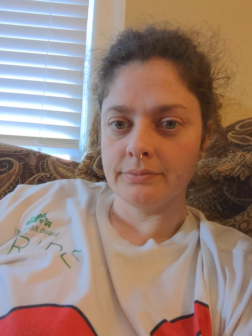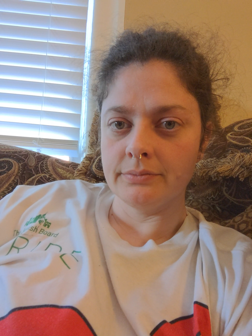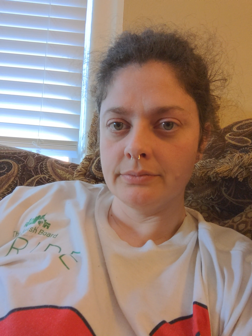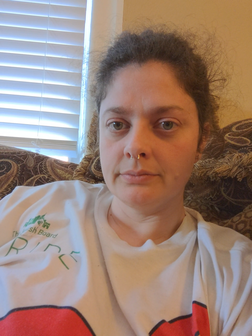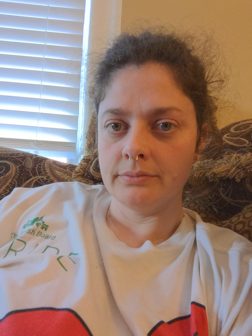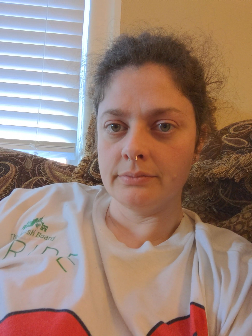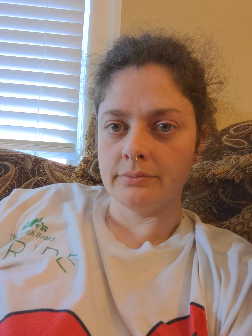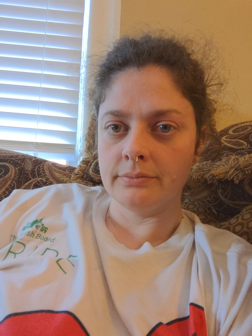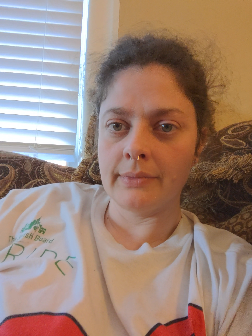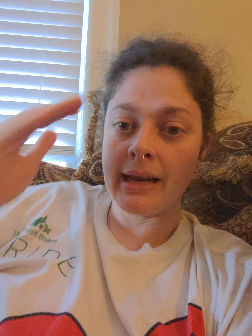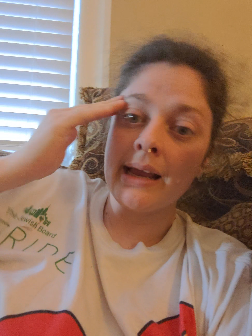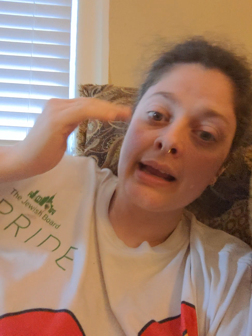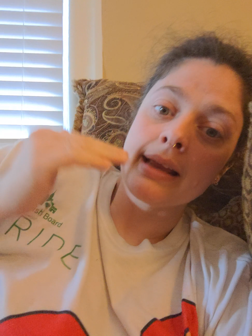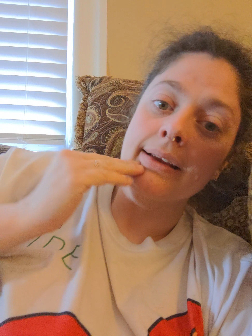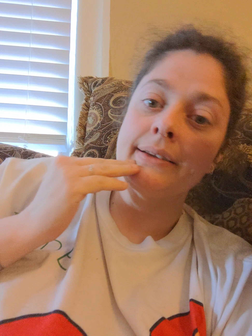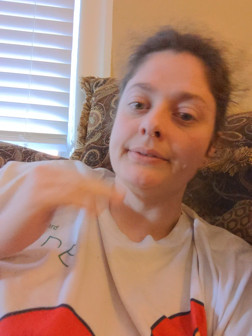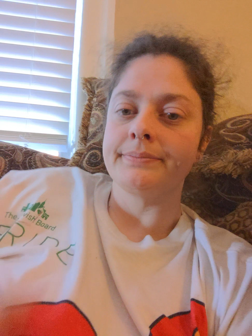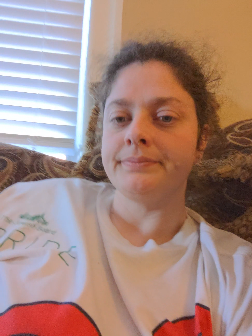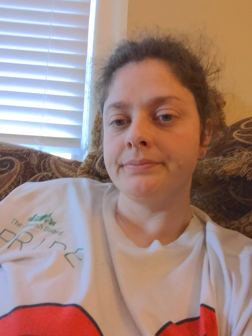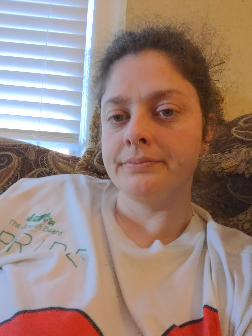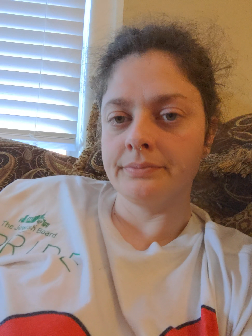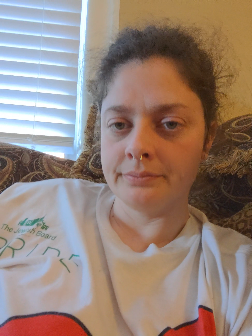head